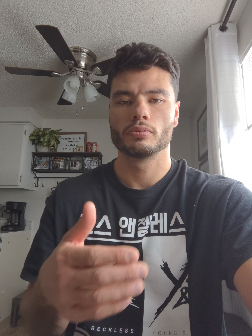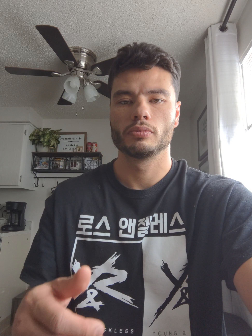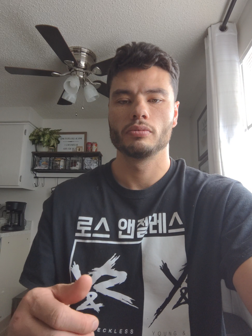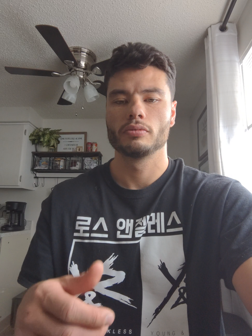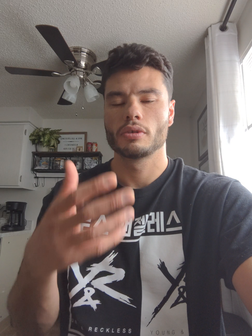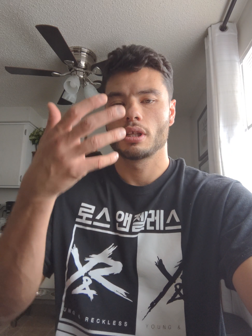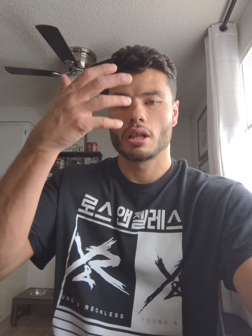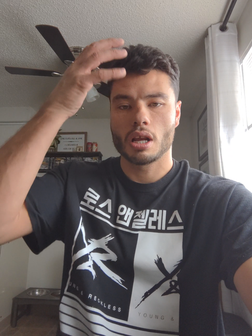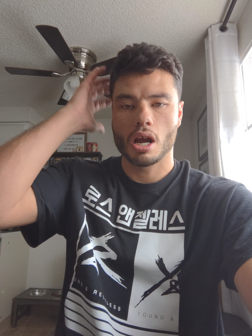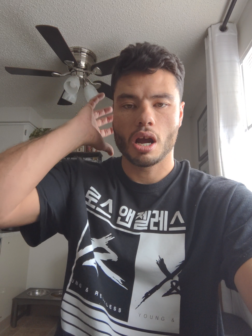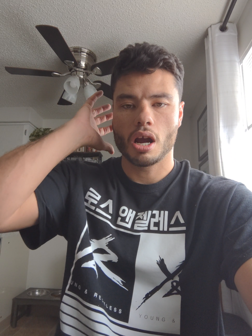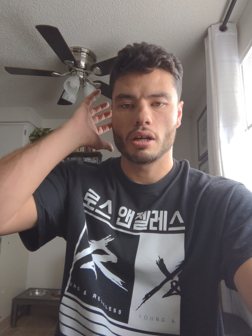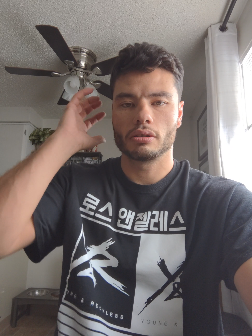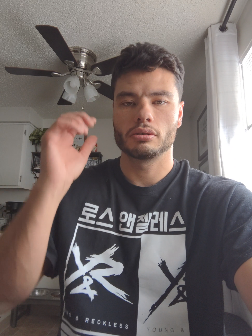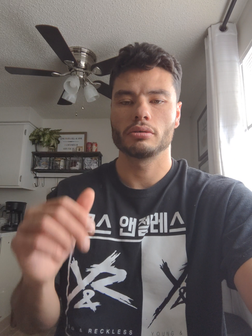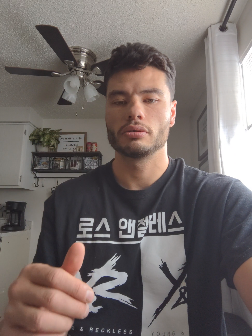lion